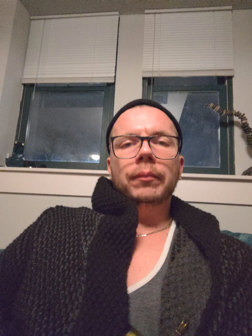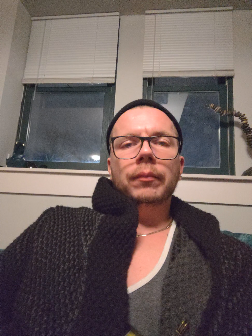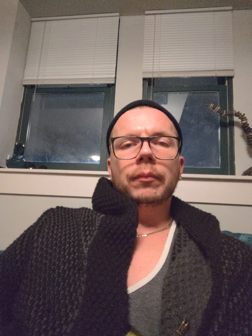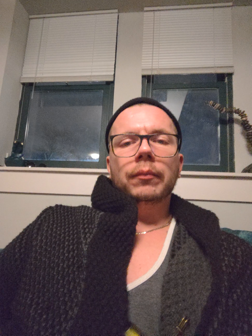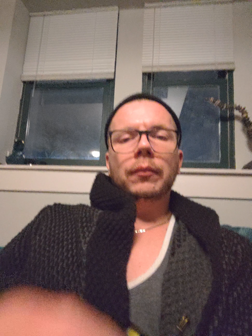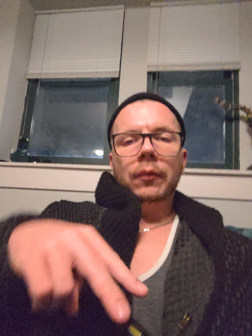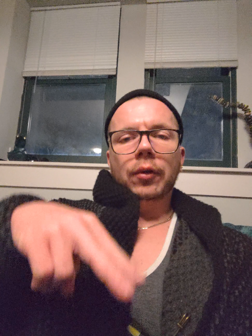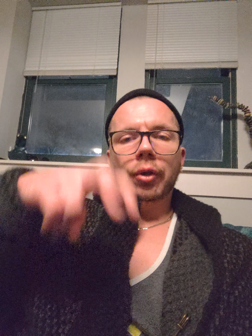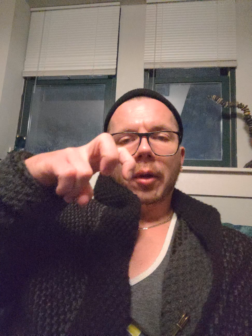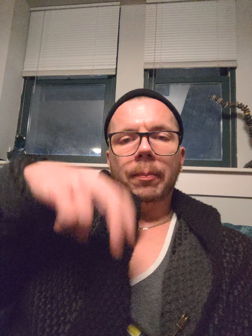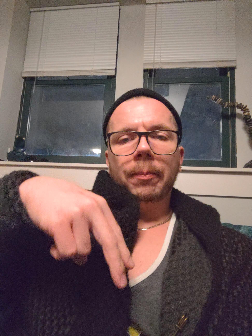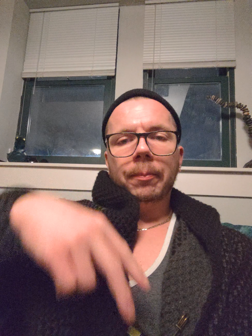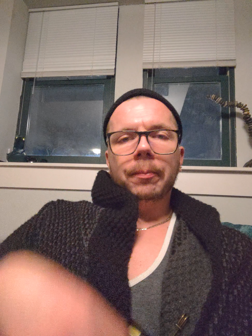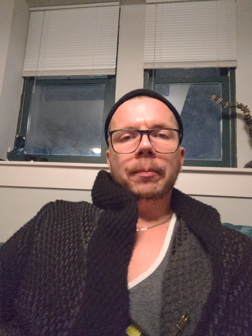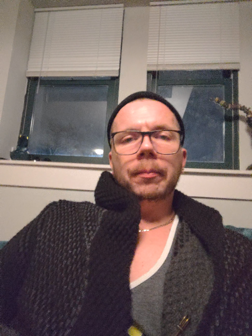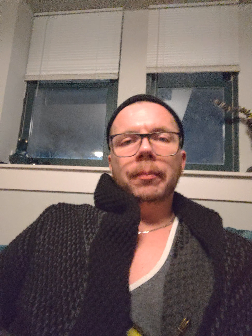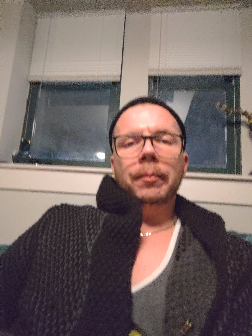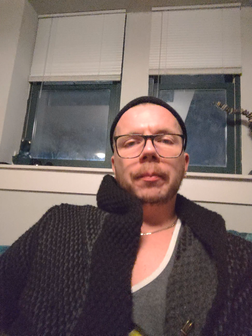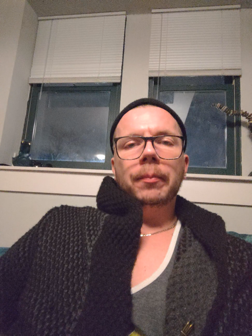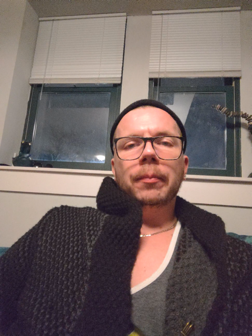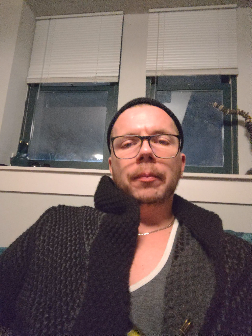jump